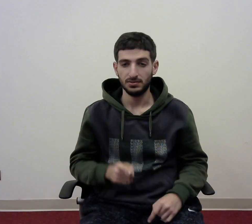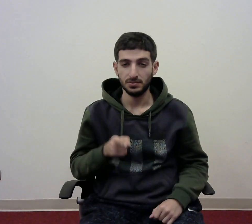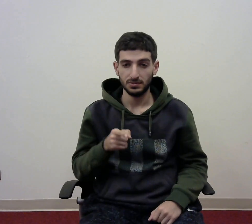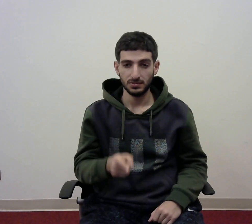O